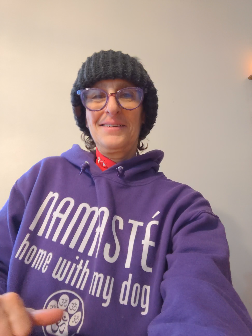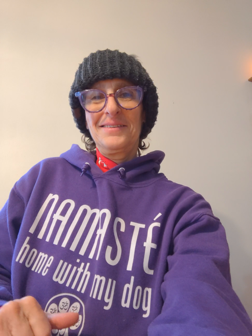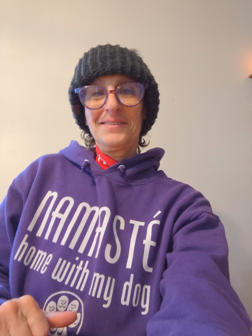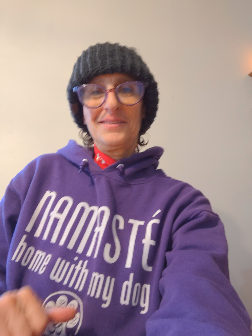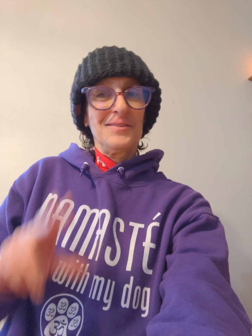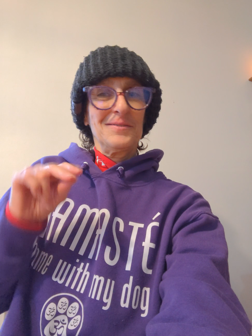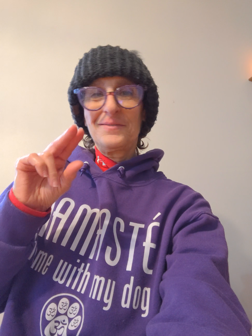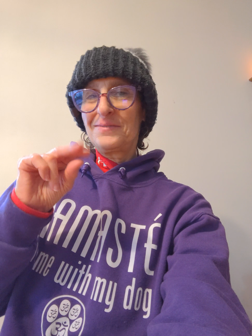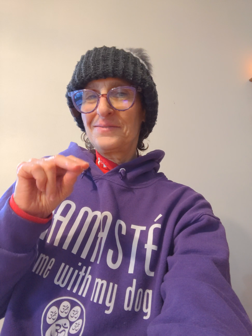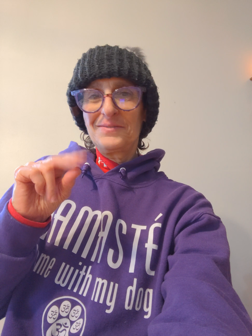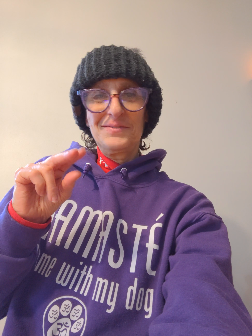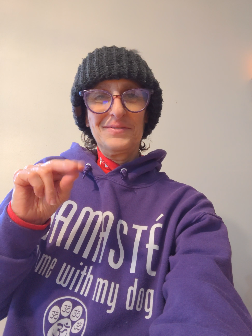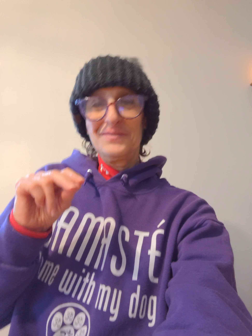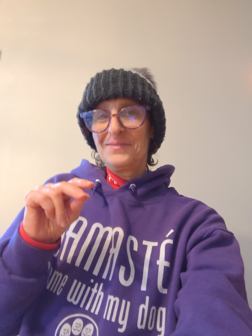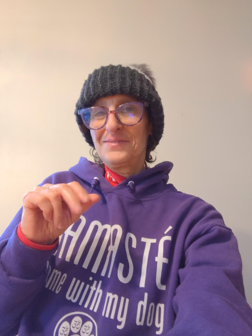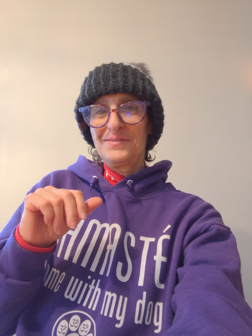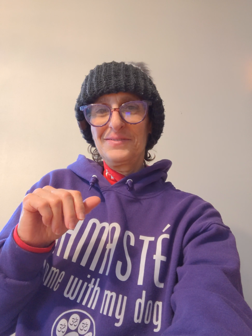no